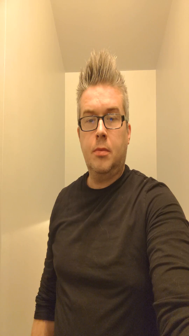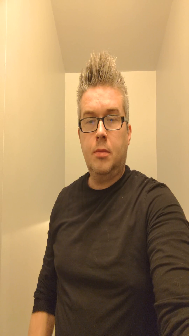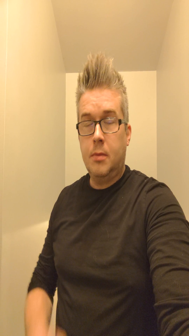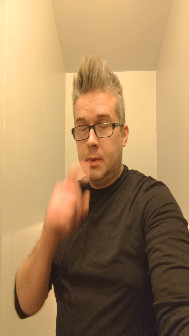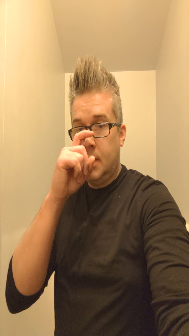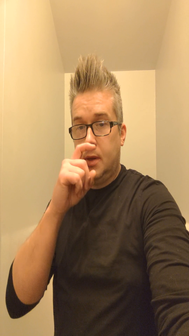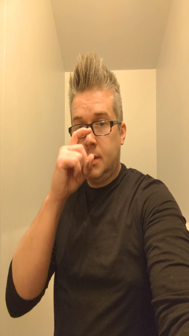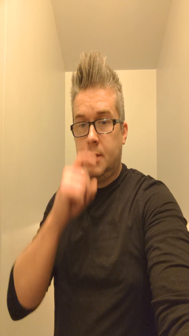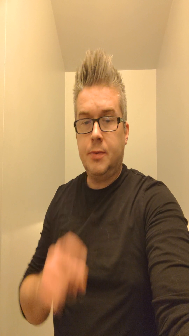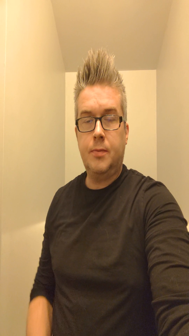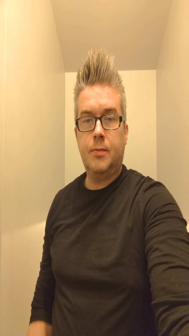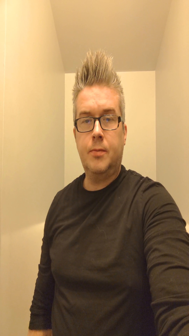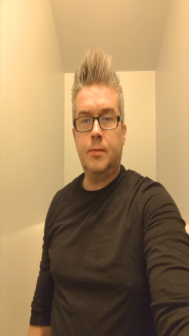doll